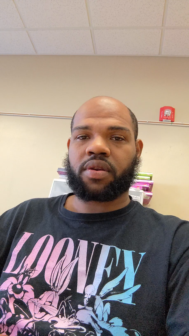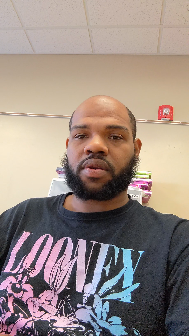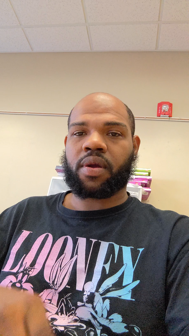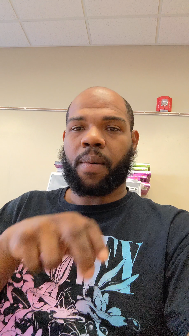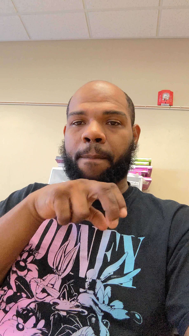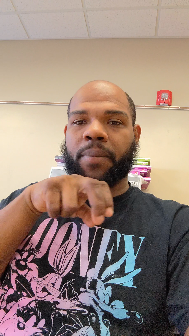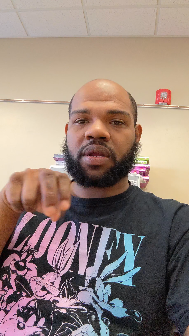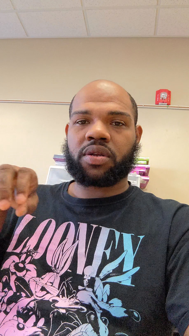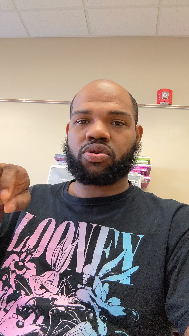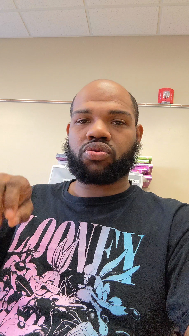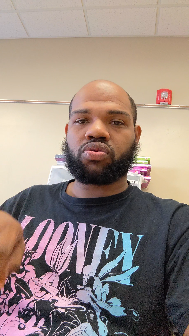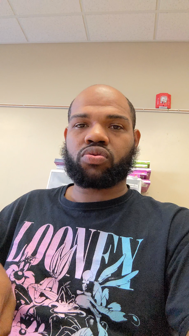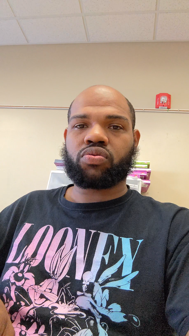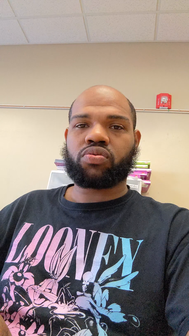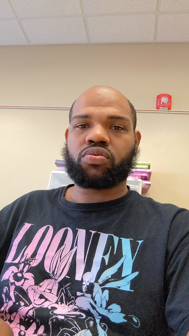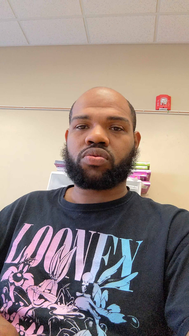bench